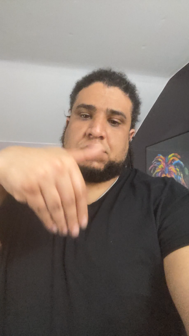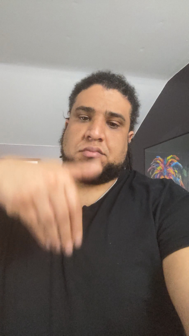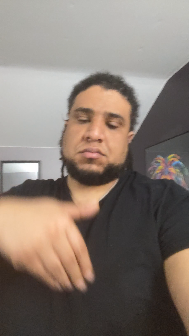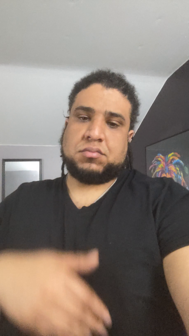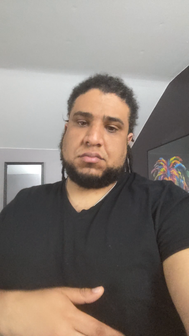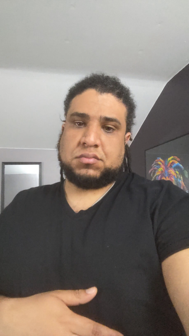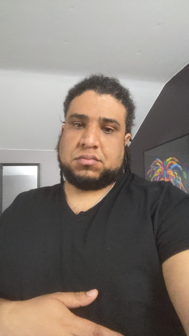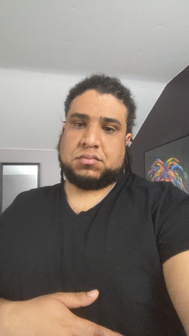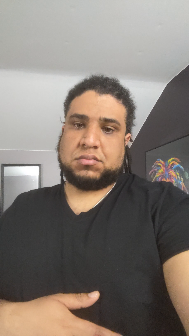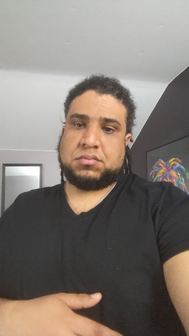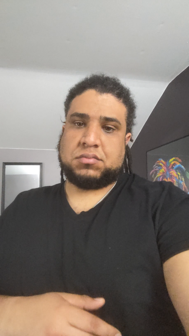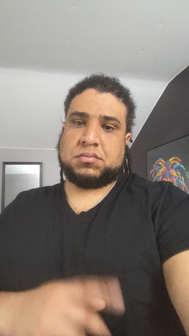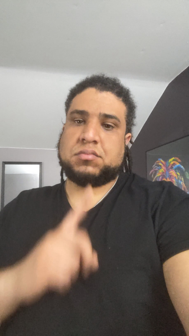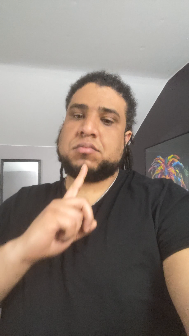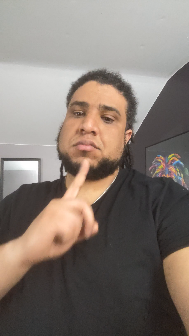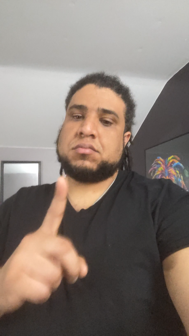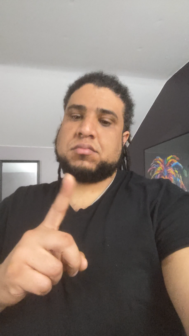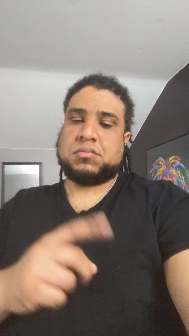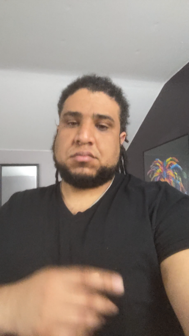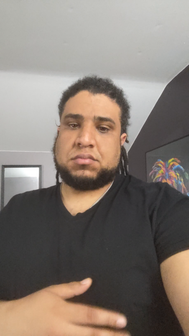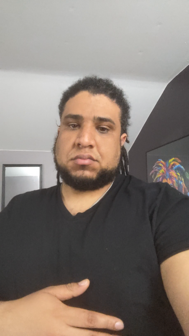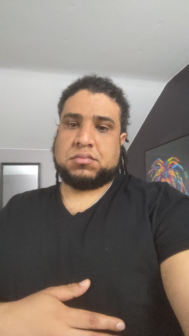is